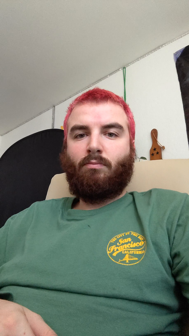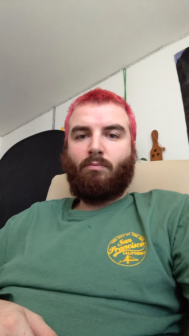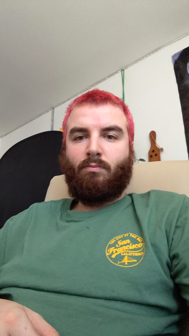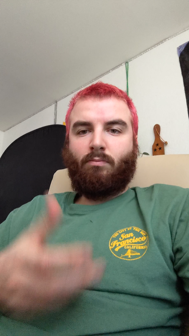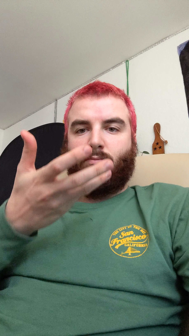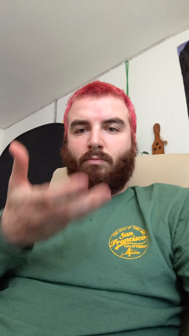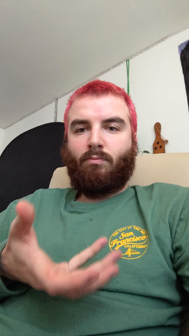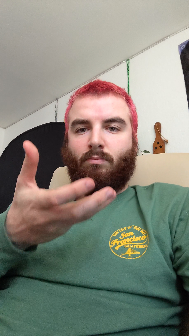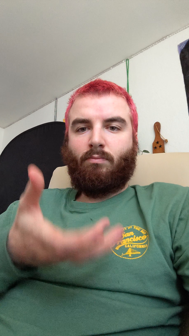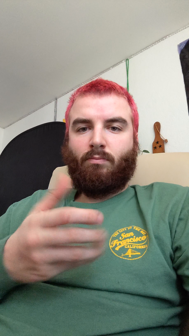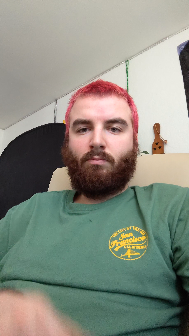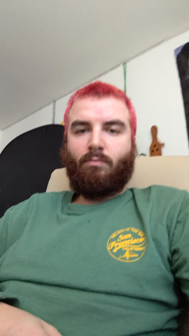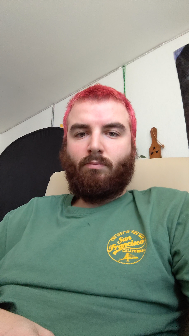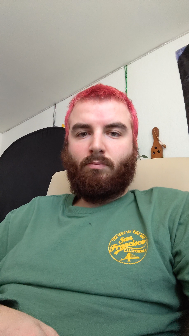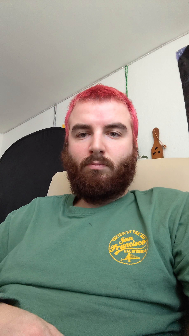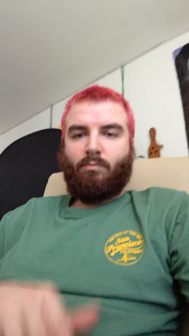heavy